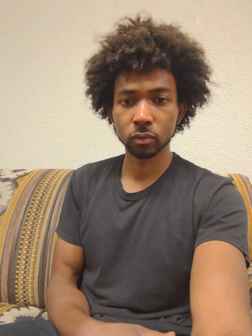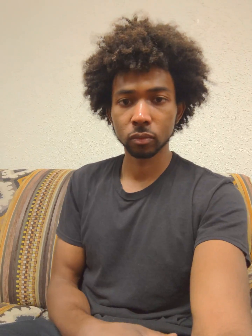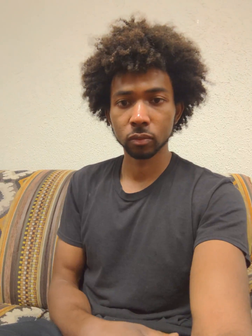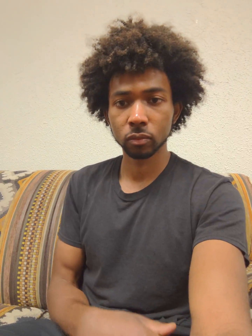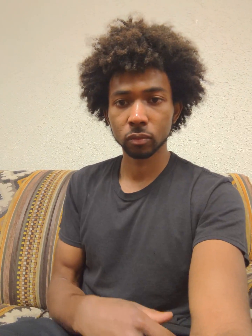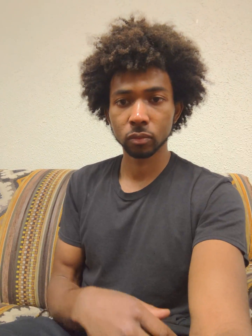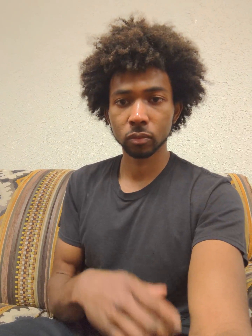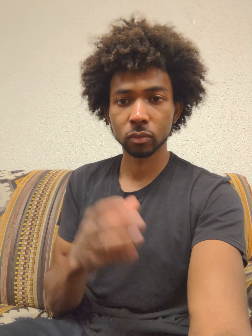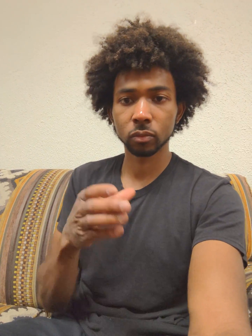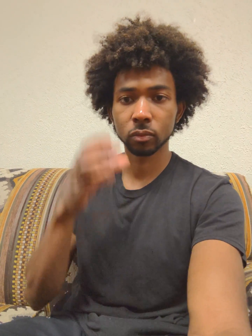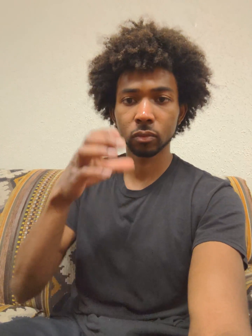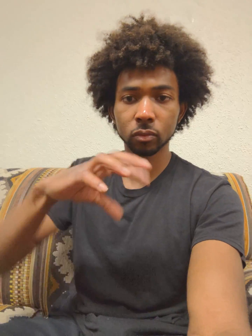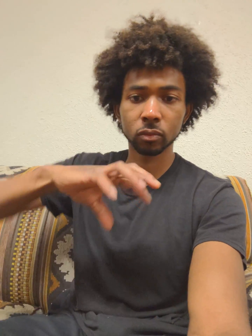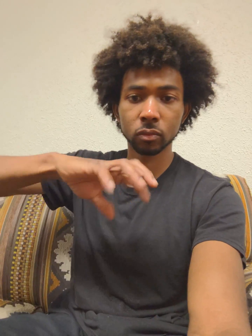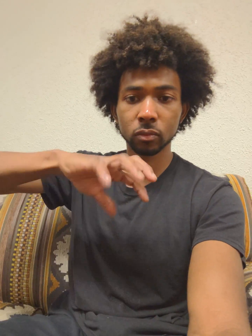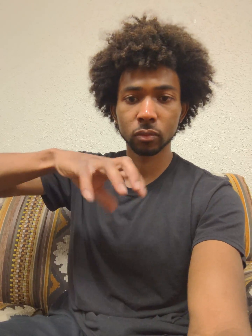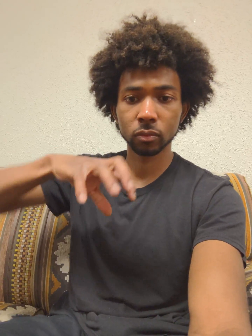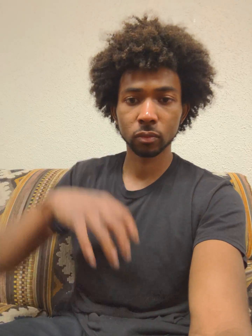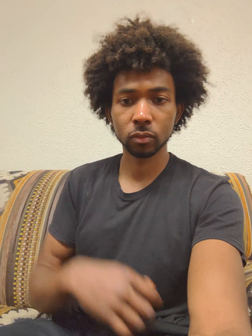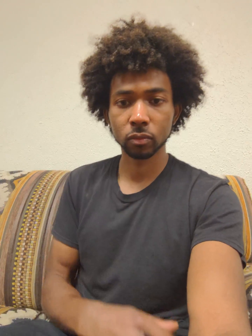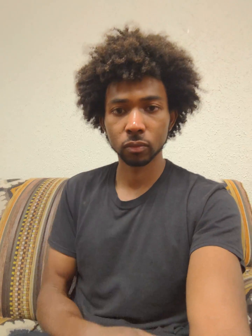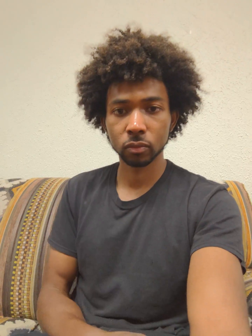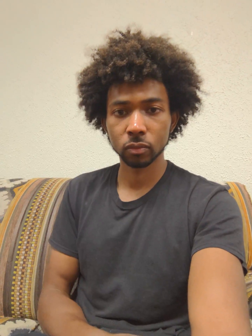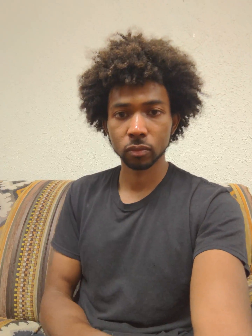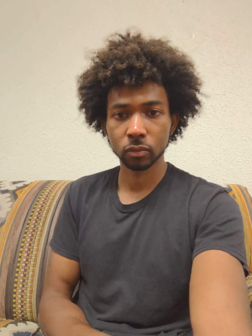jar